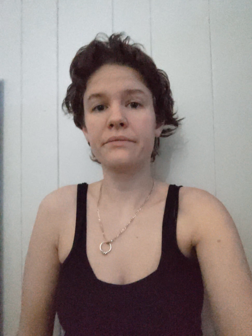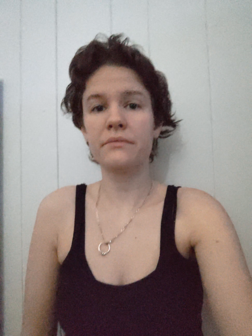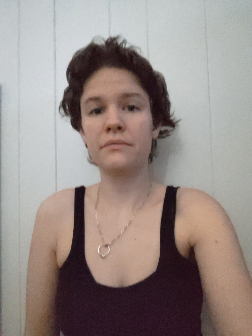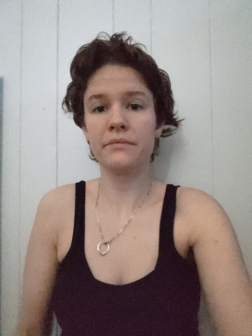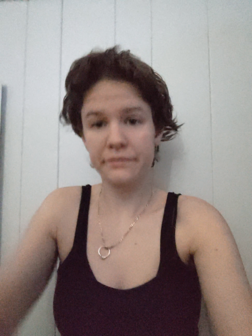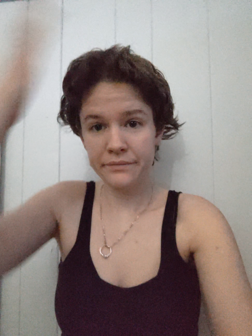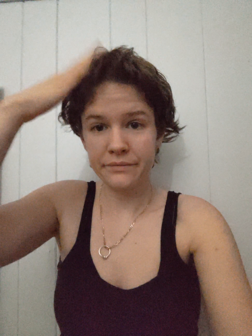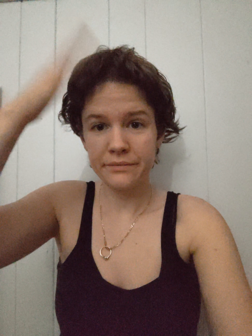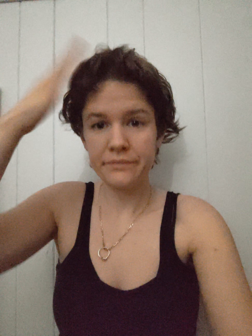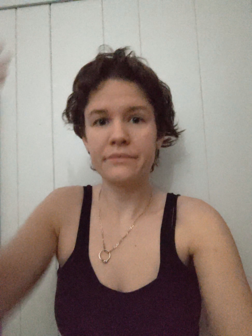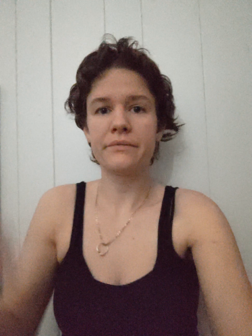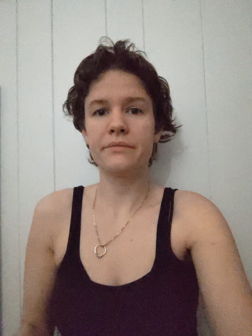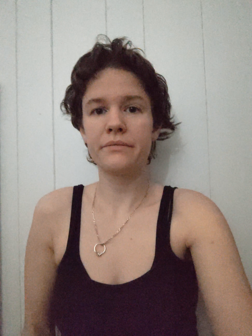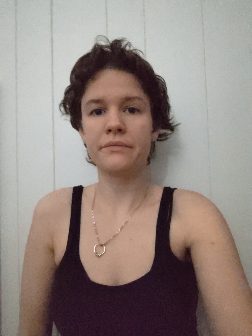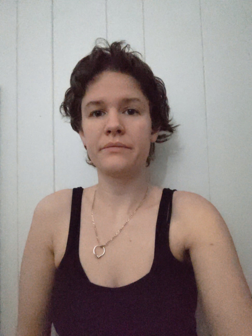hat